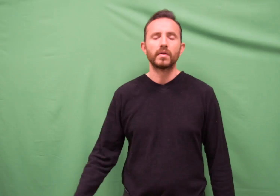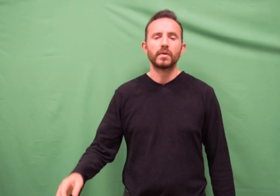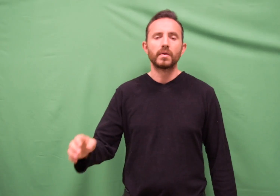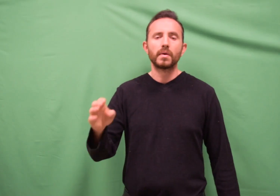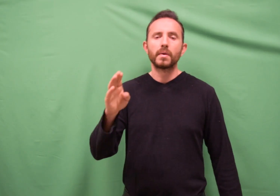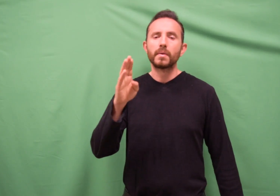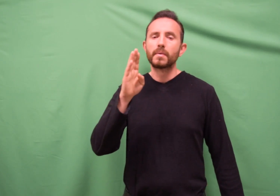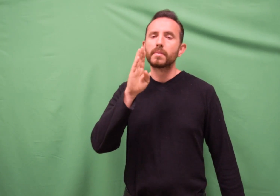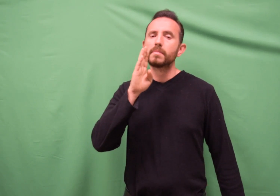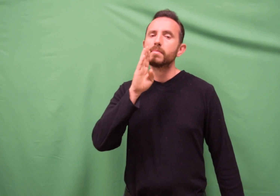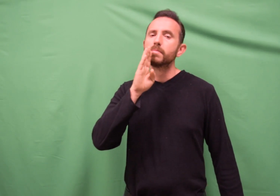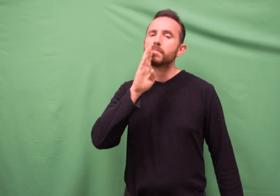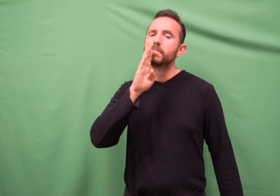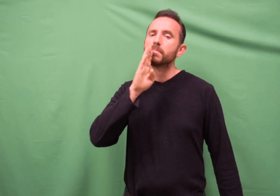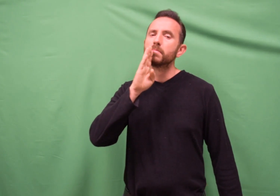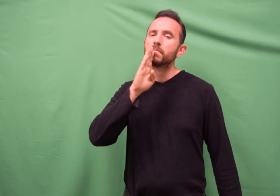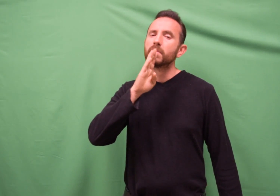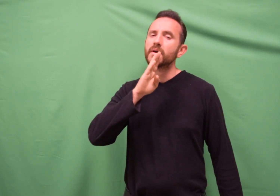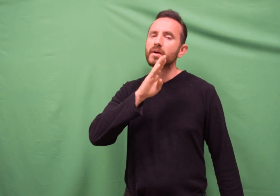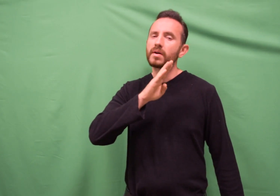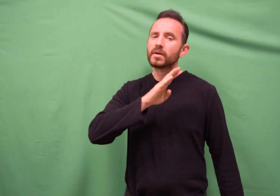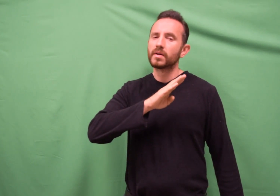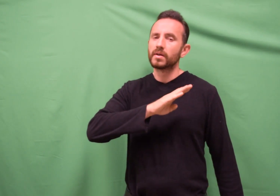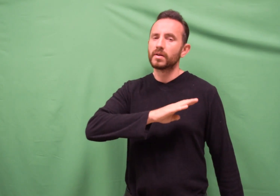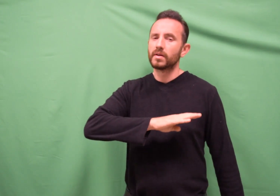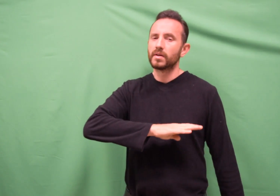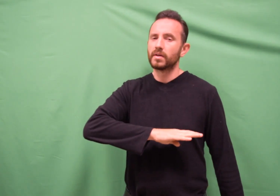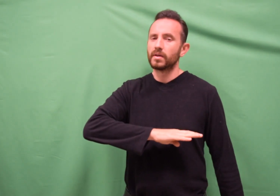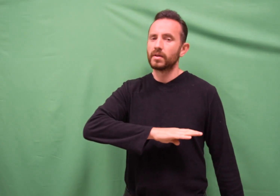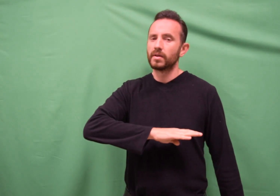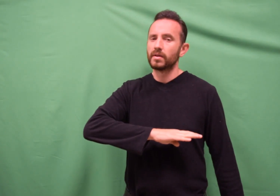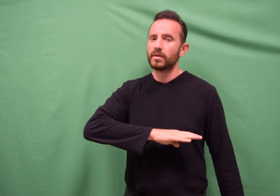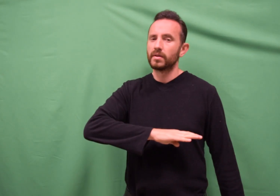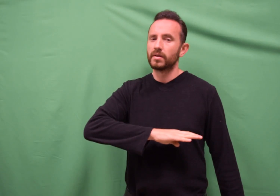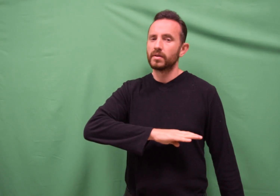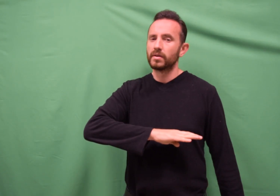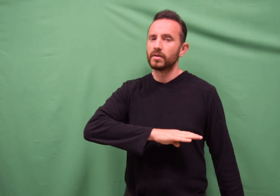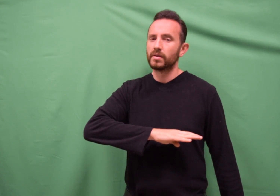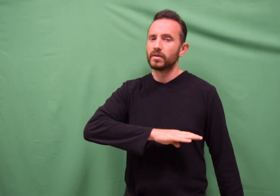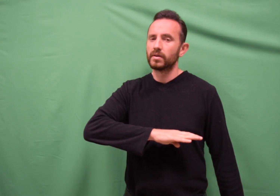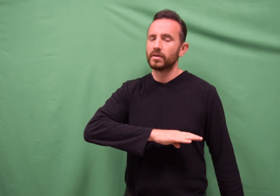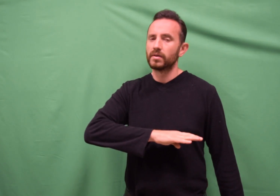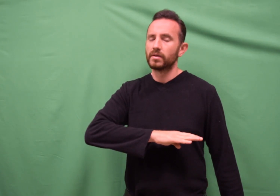mal